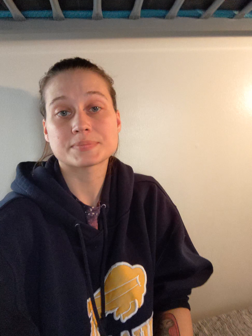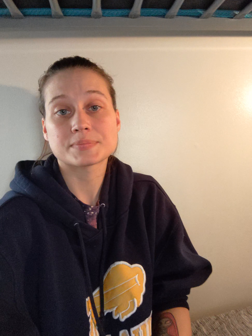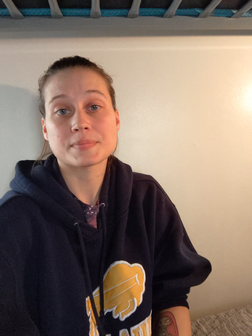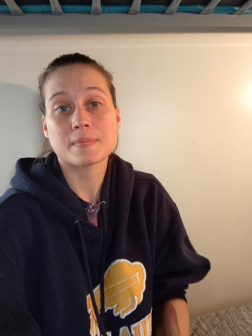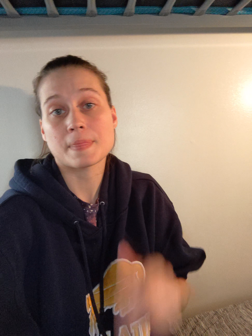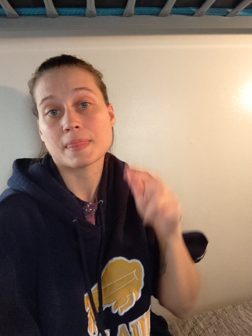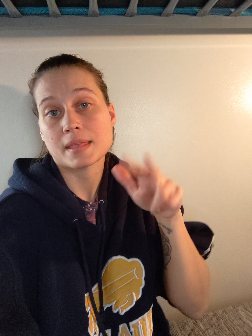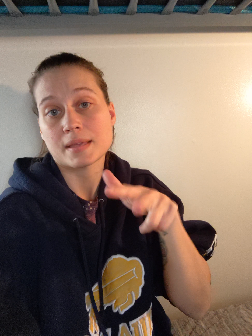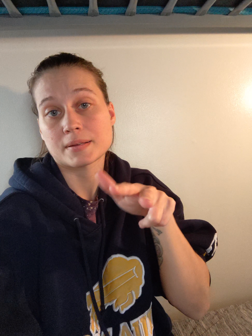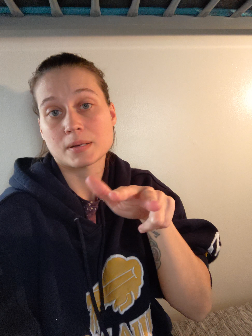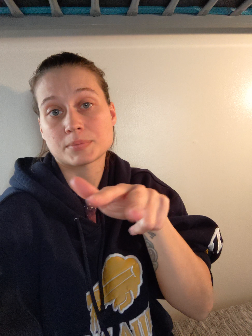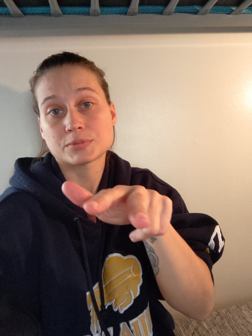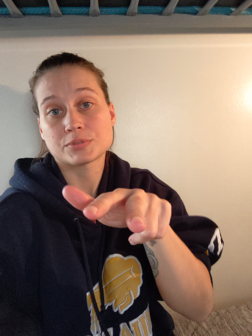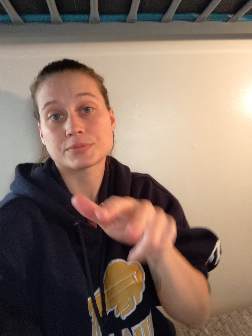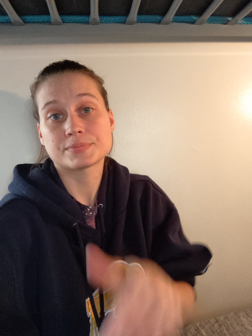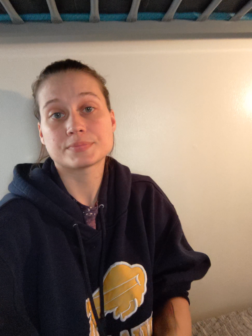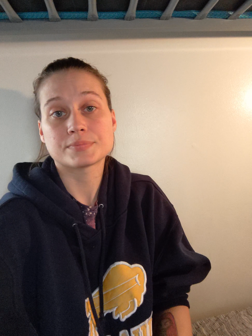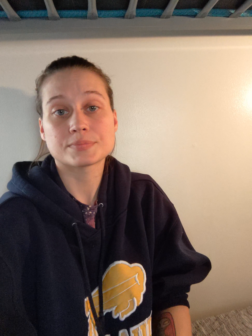helicopter